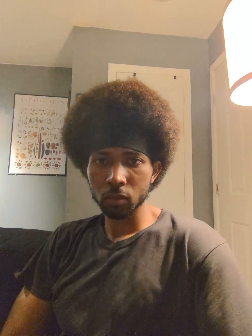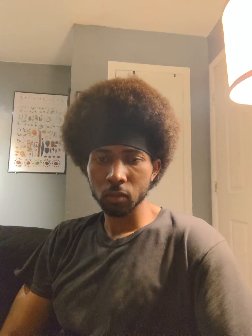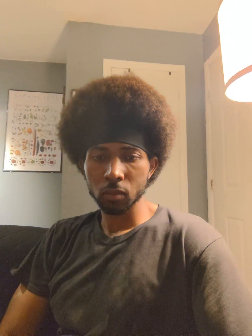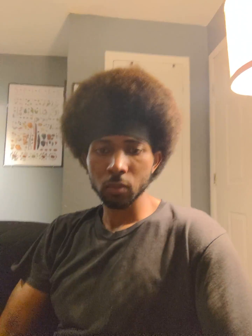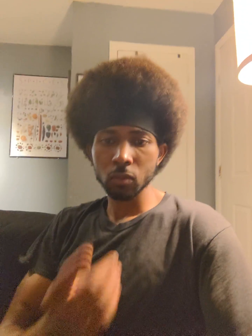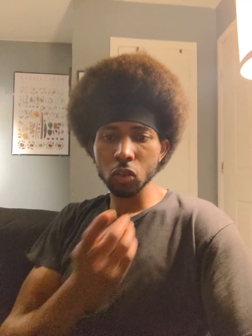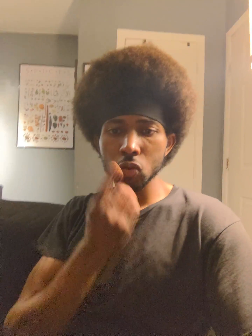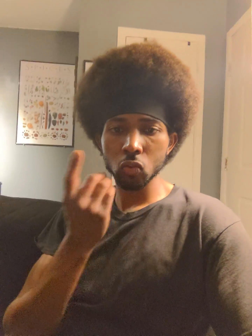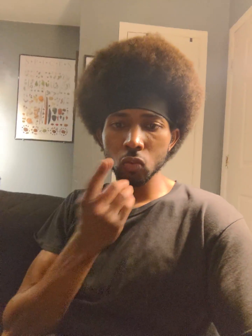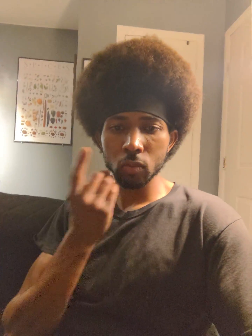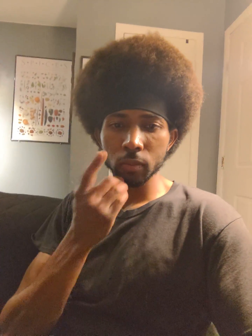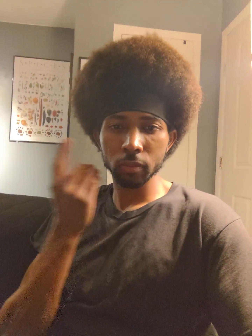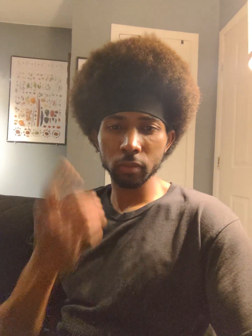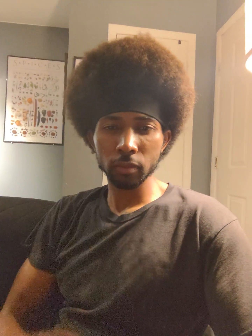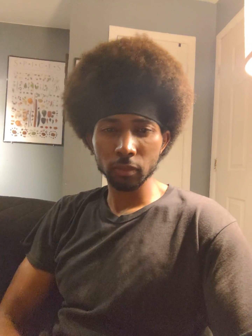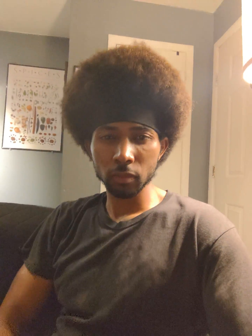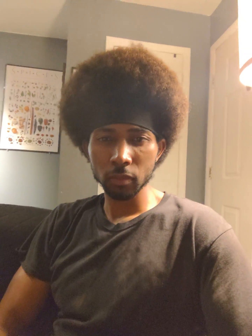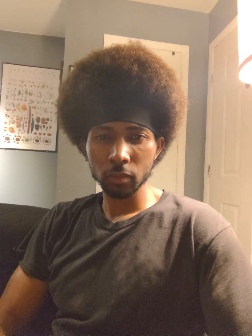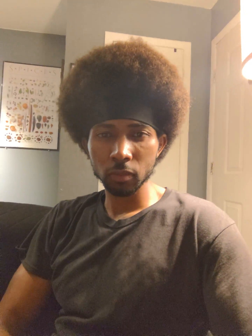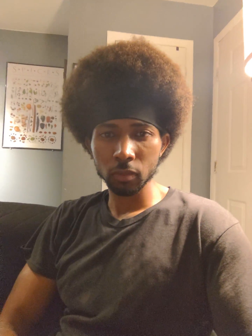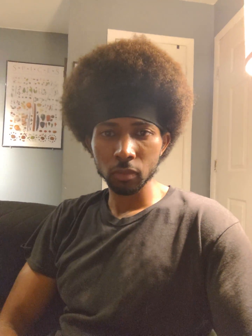dinner